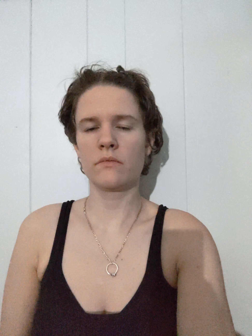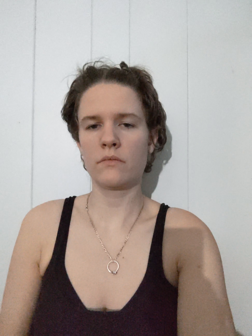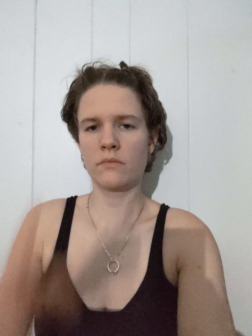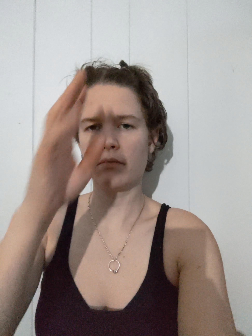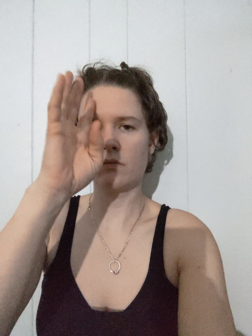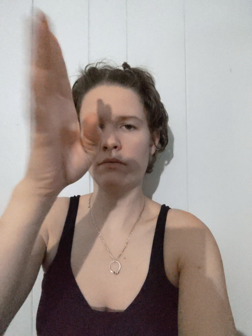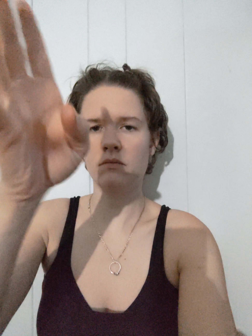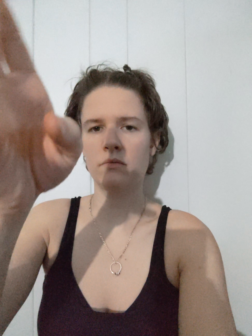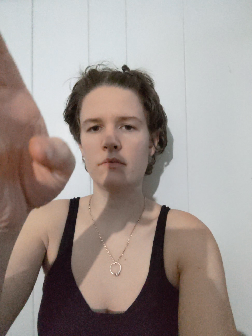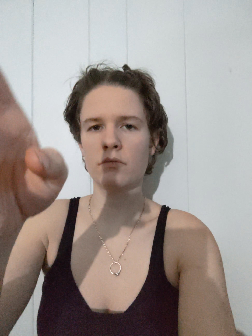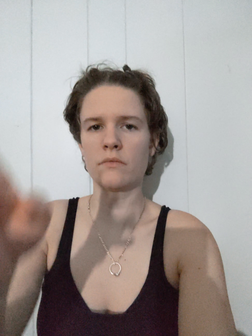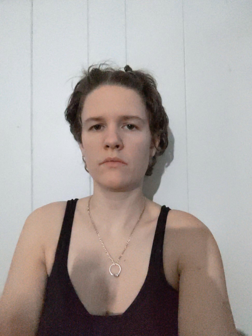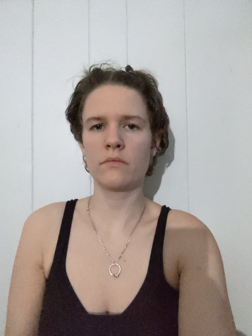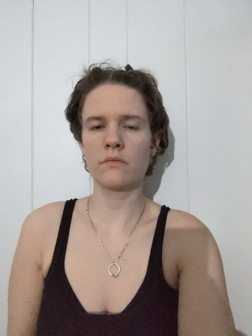pretend